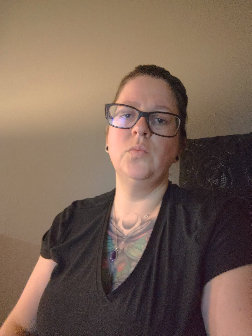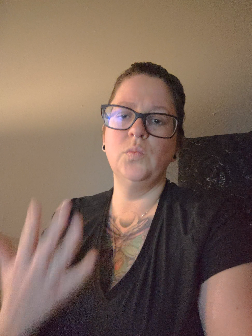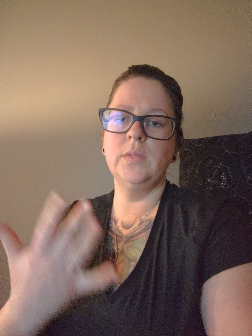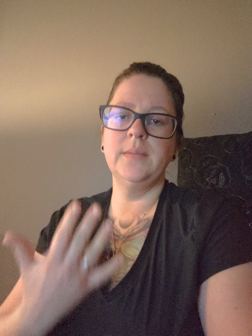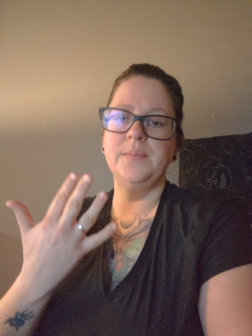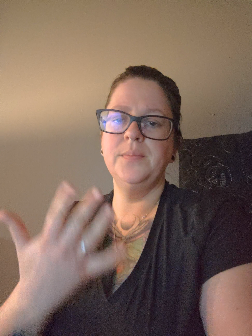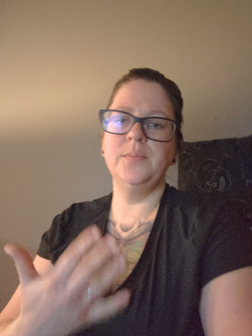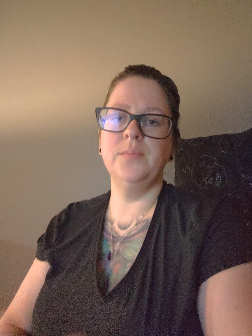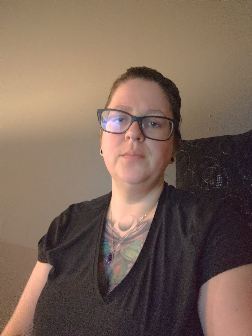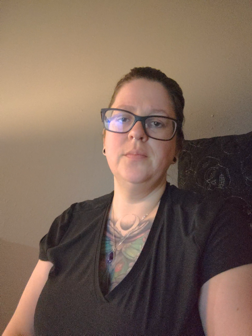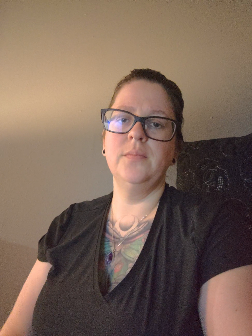wait